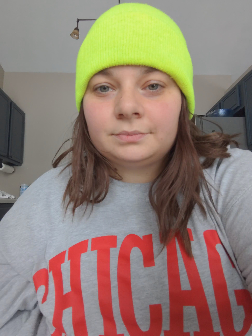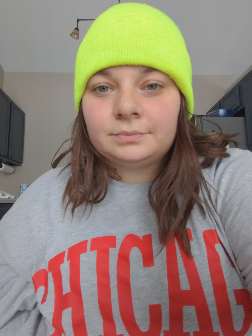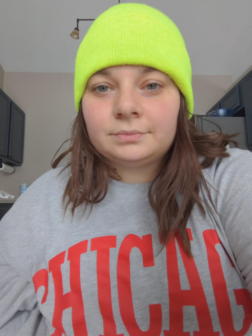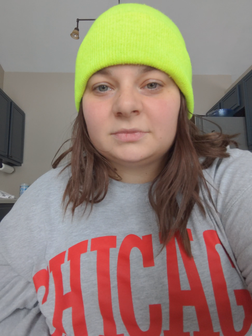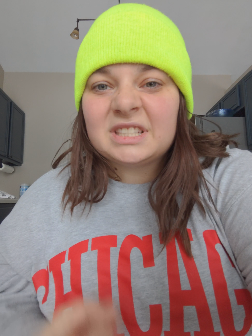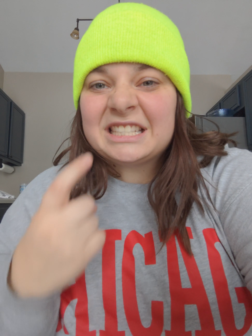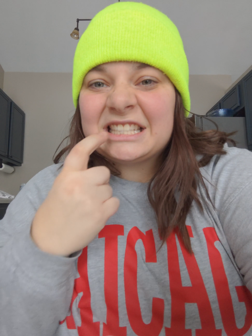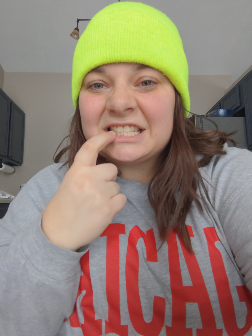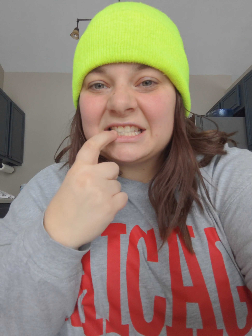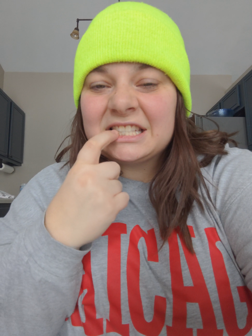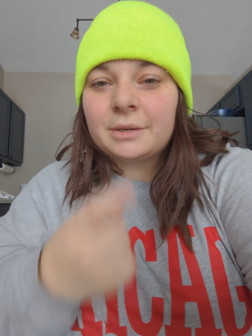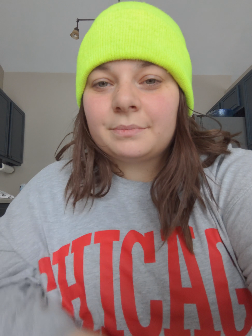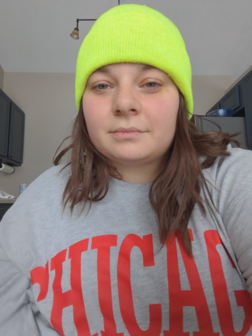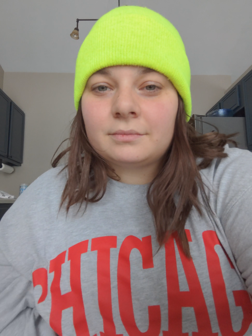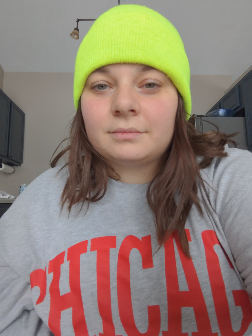tooth